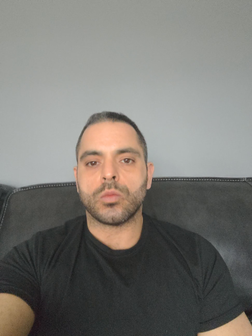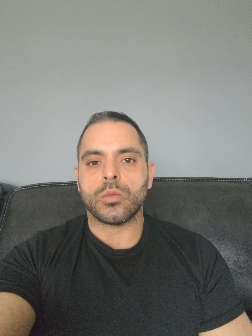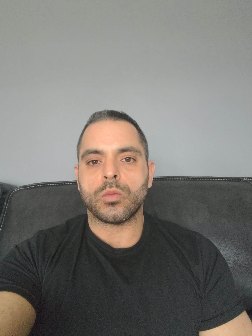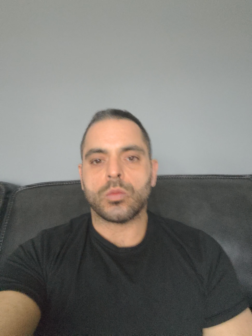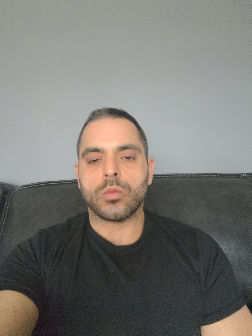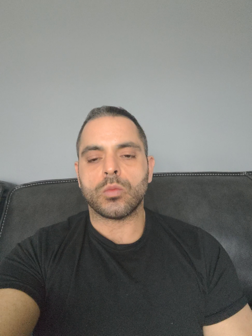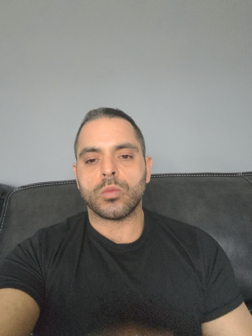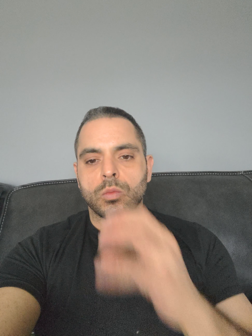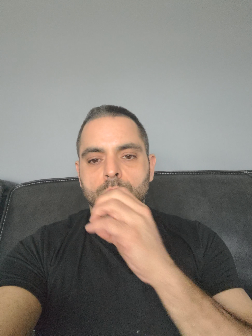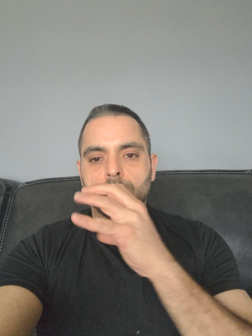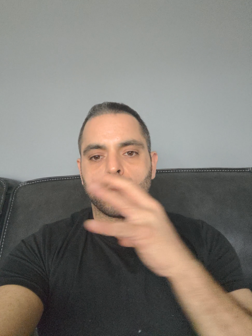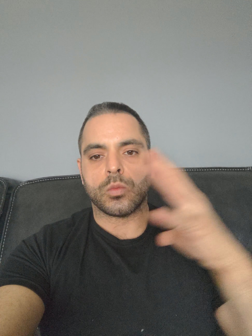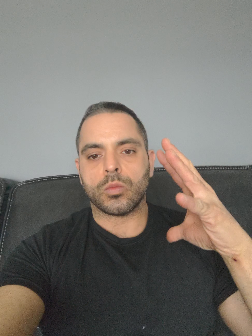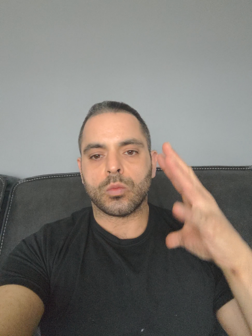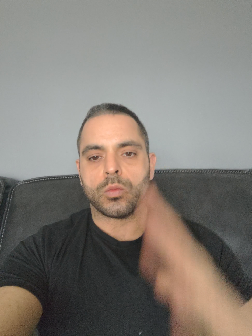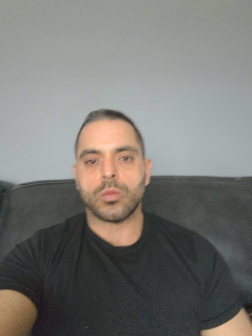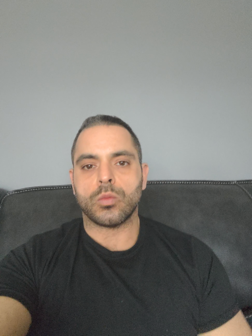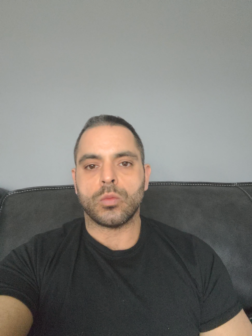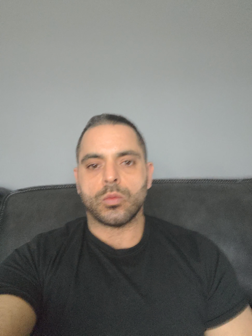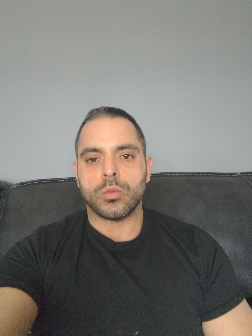balloon